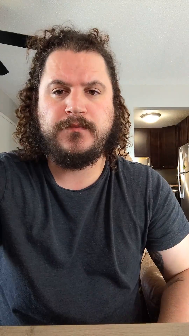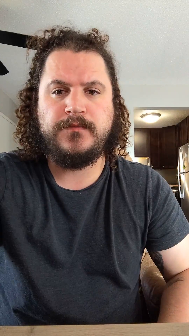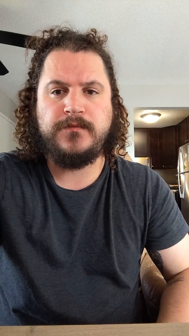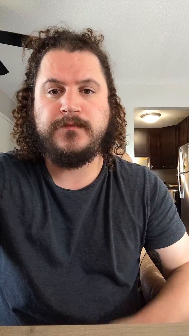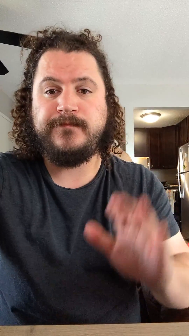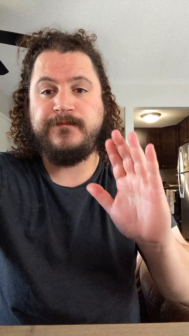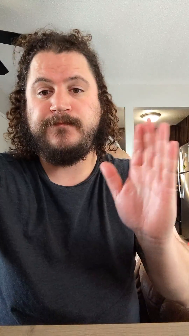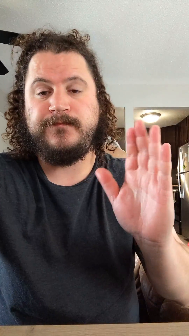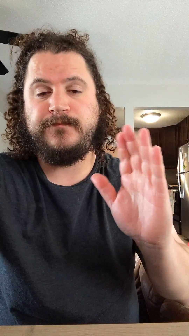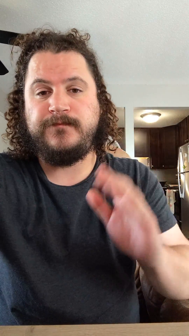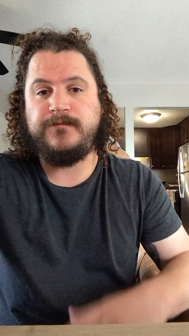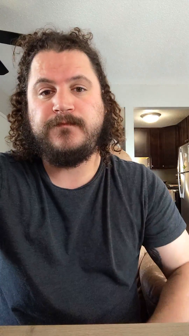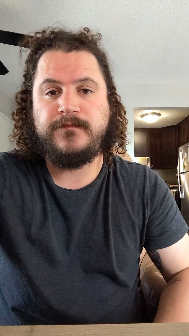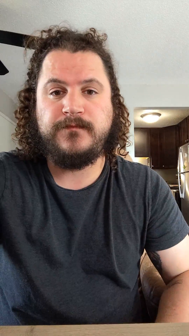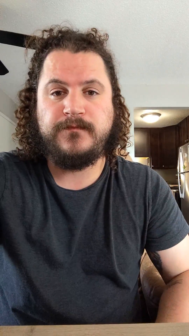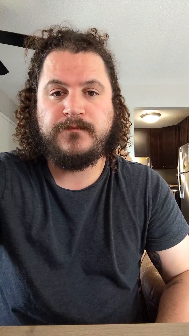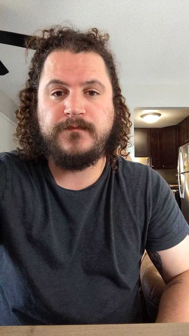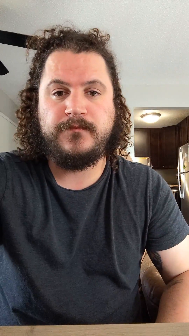hi